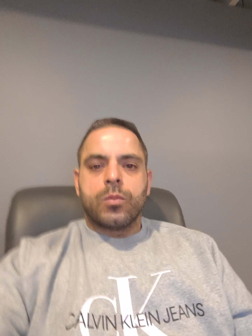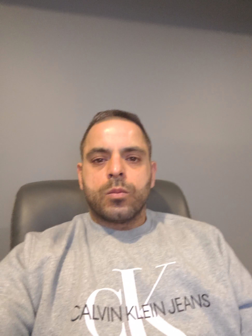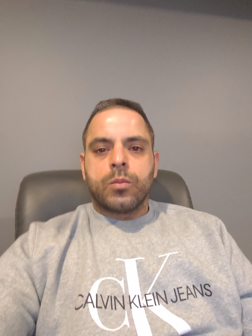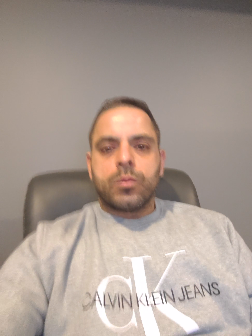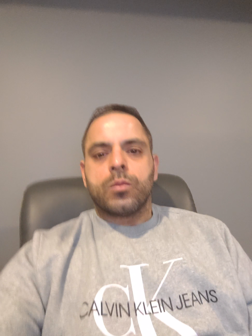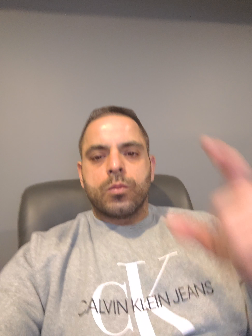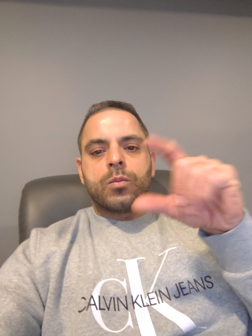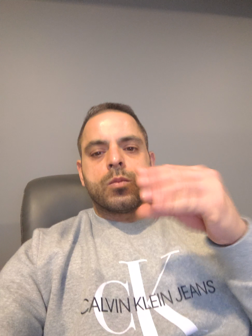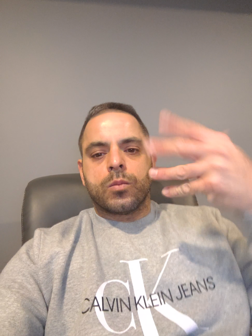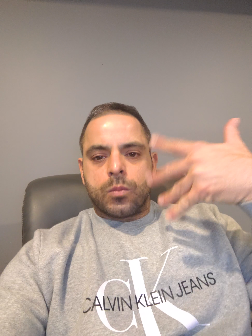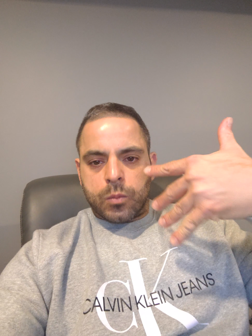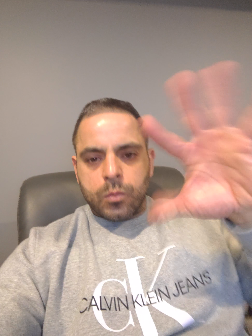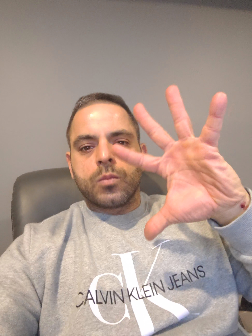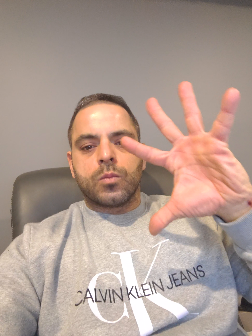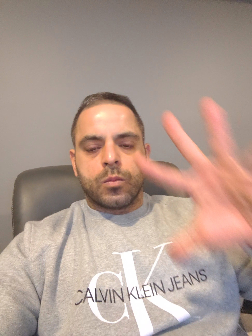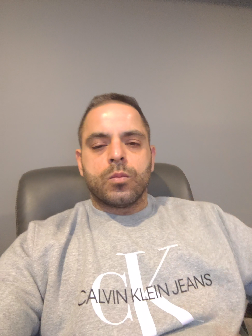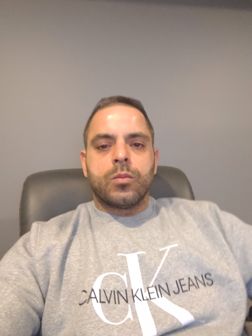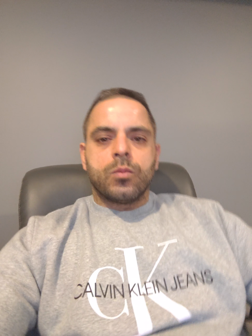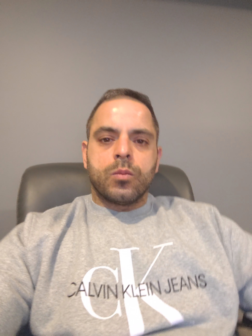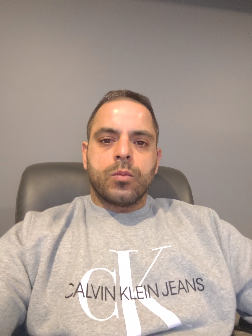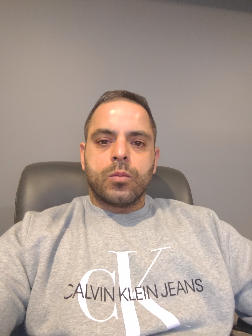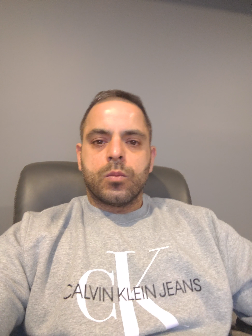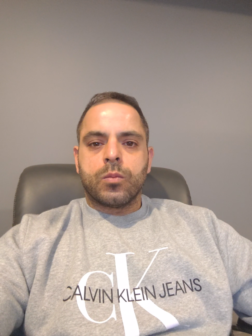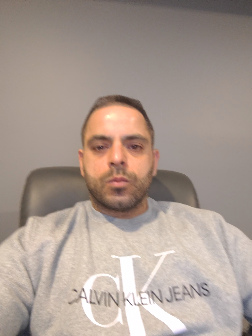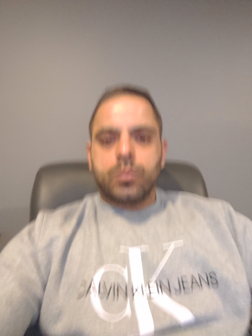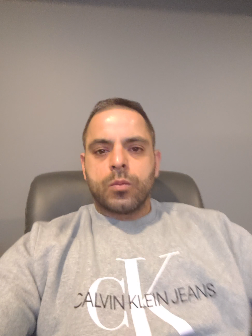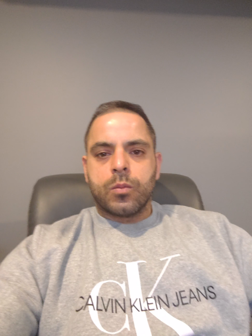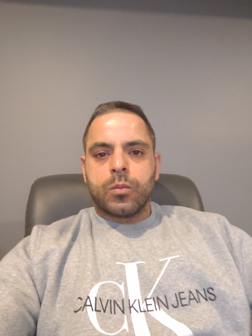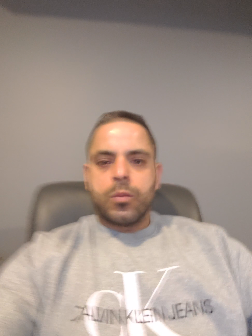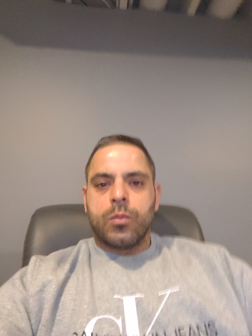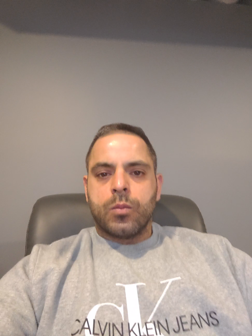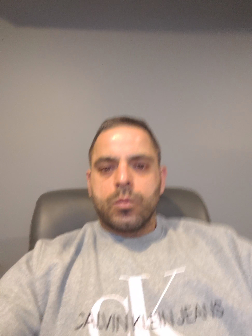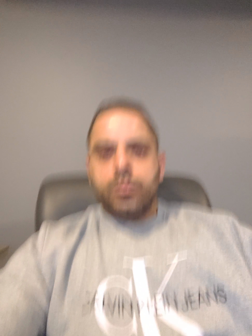finish